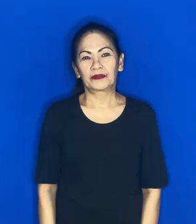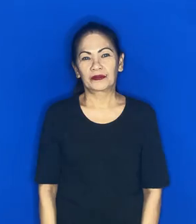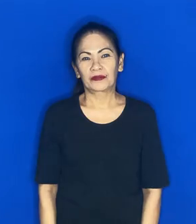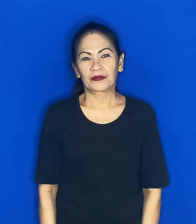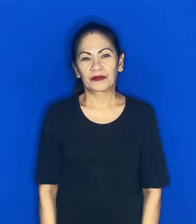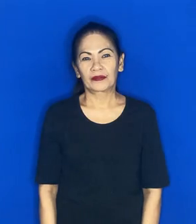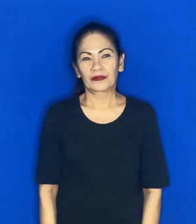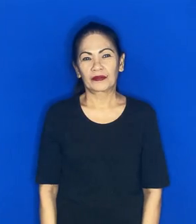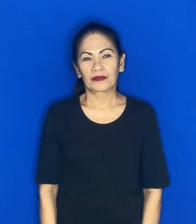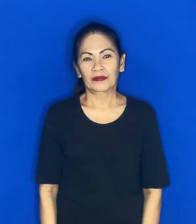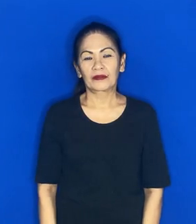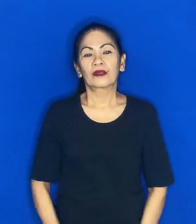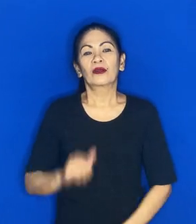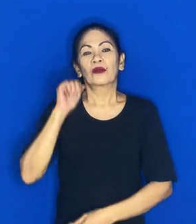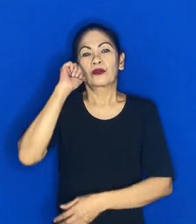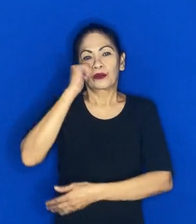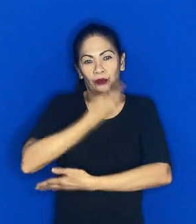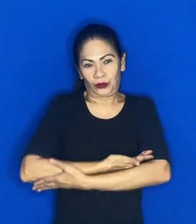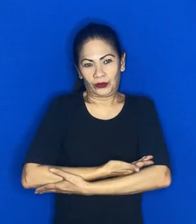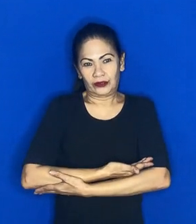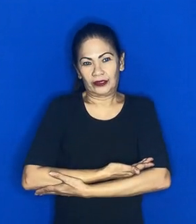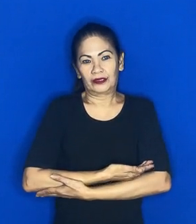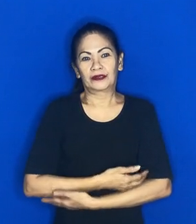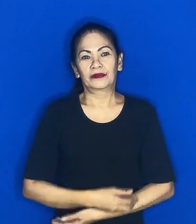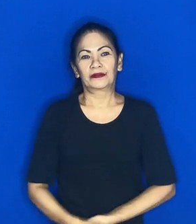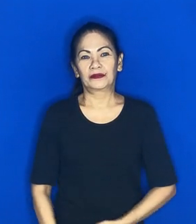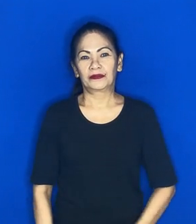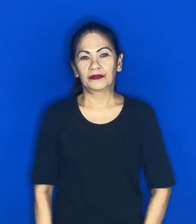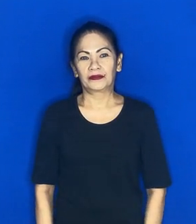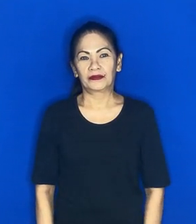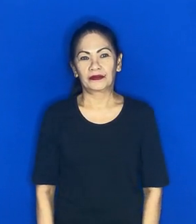daughter